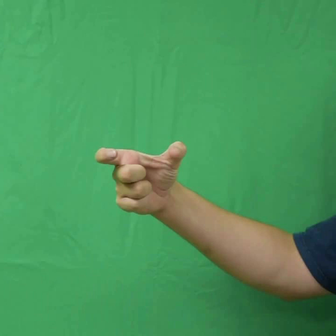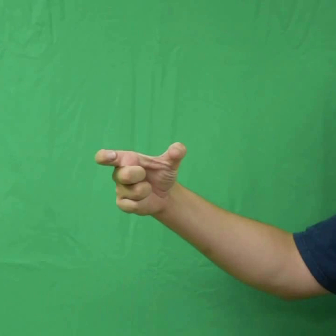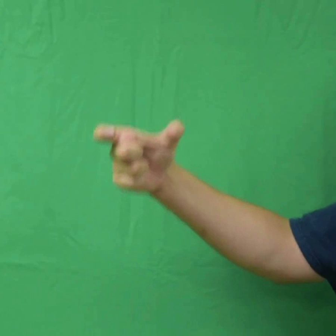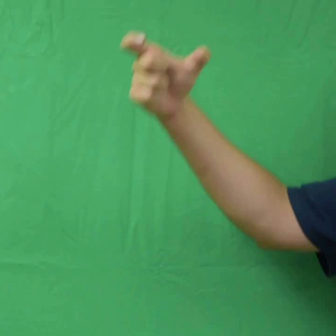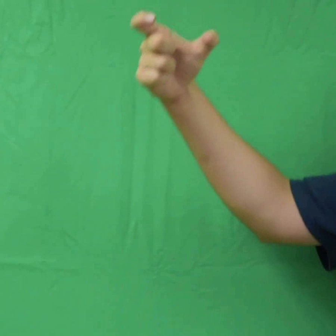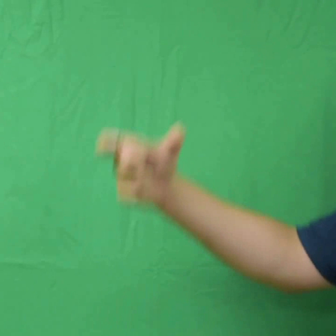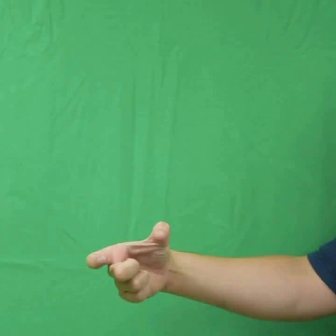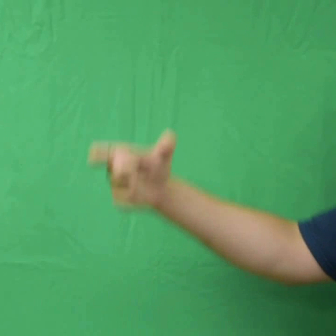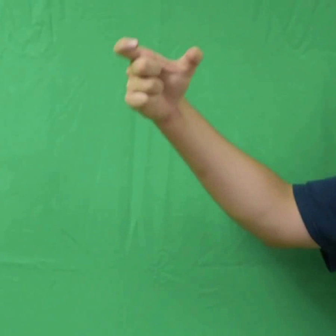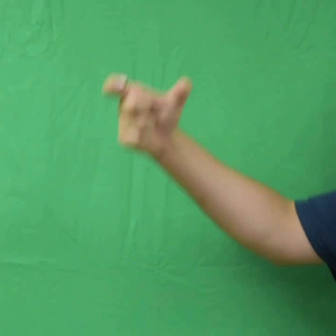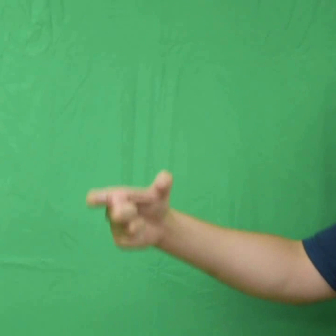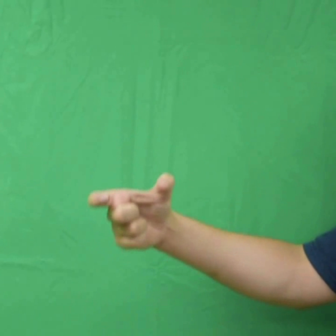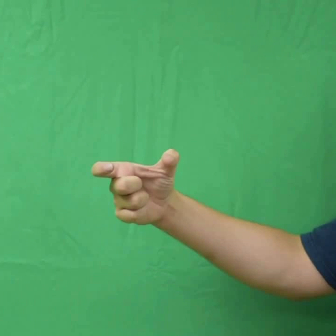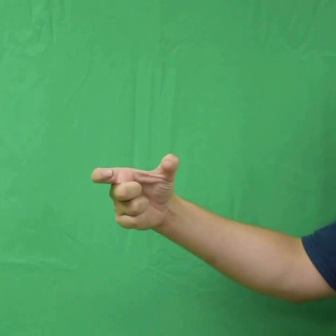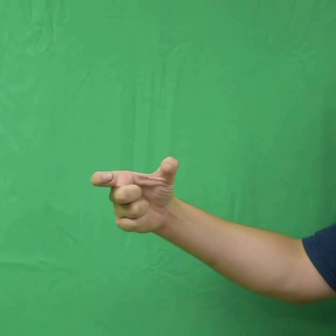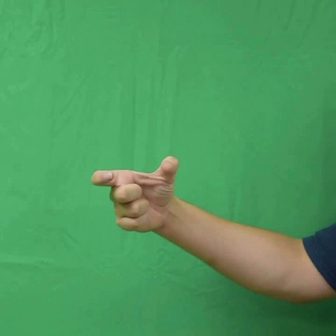Q